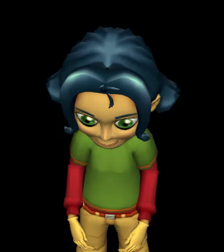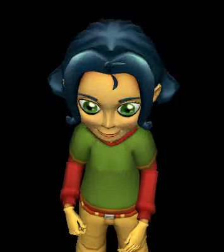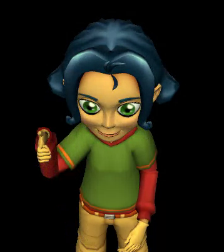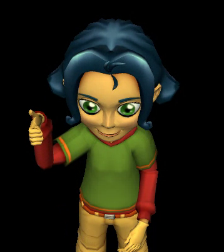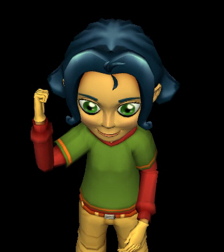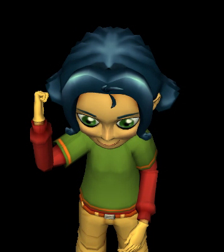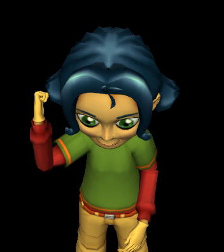أمس